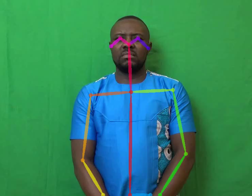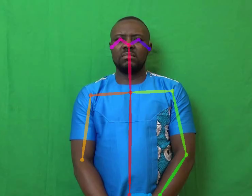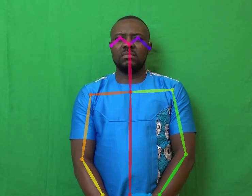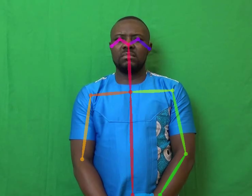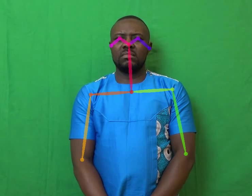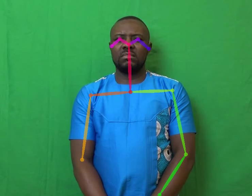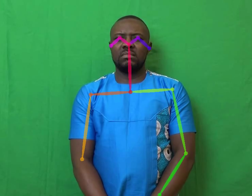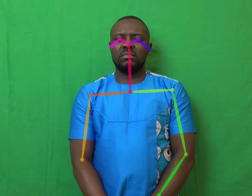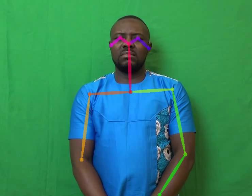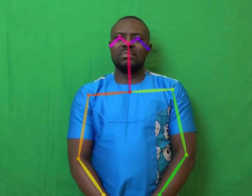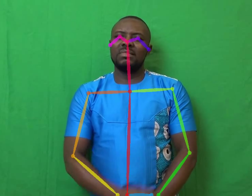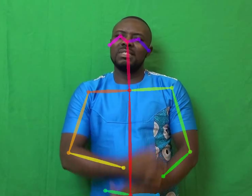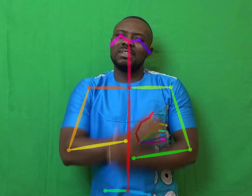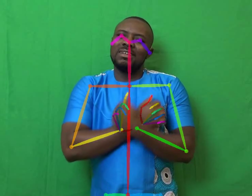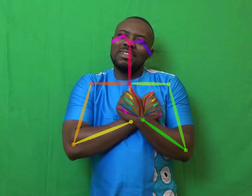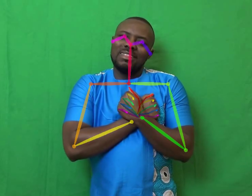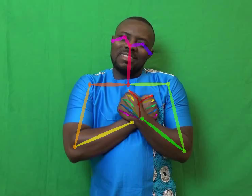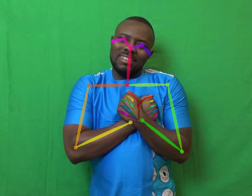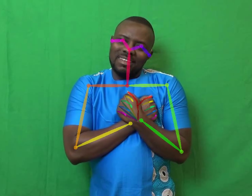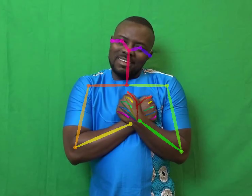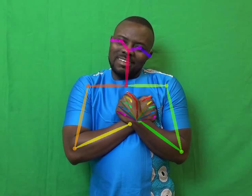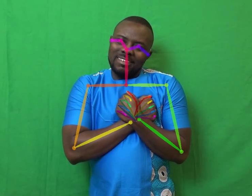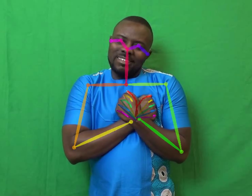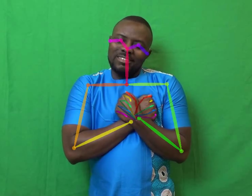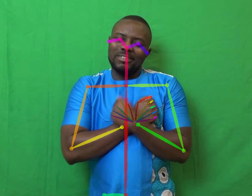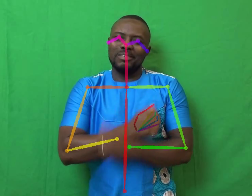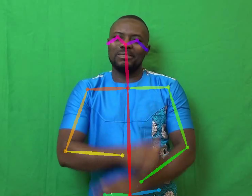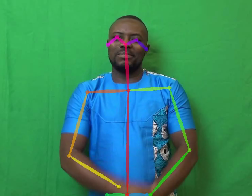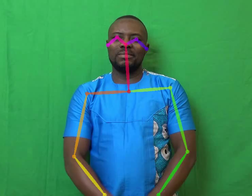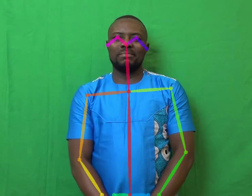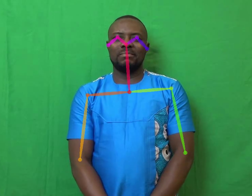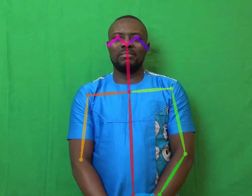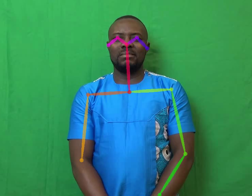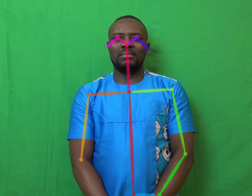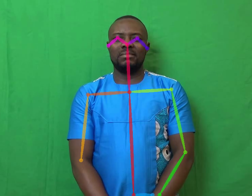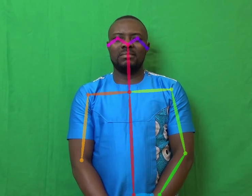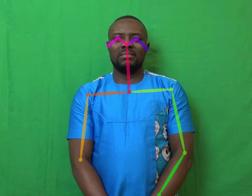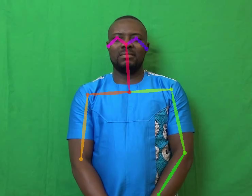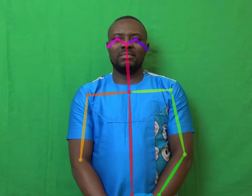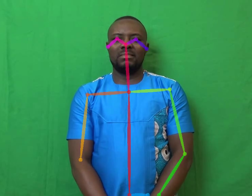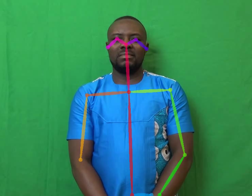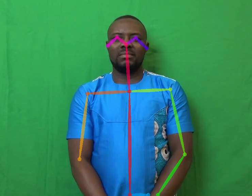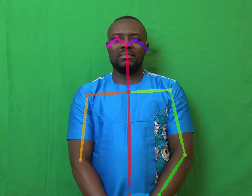love